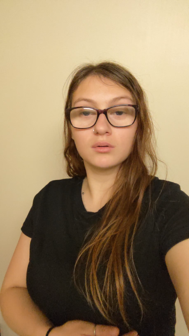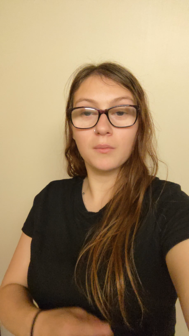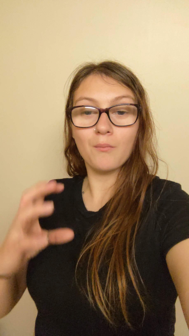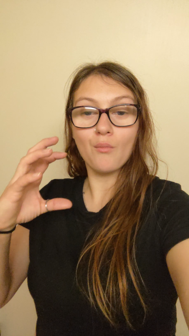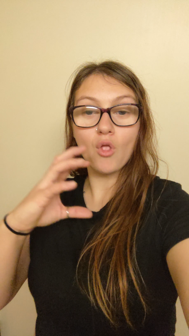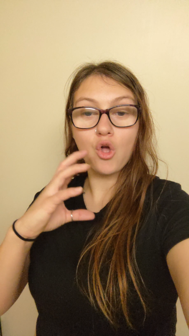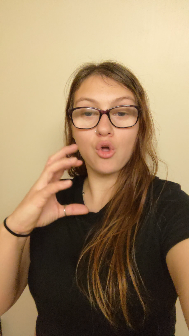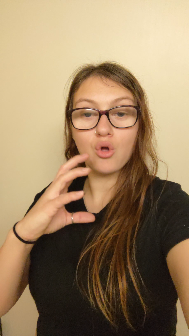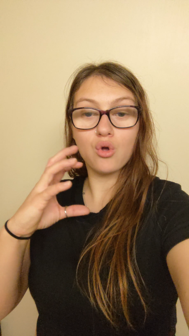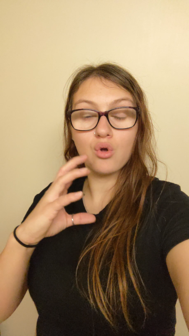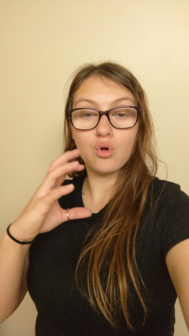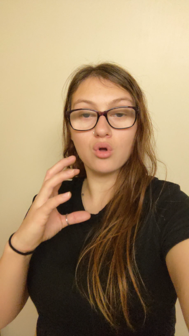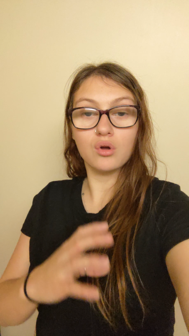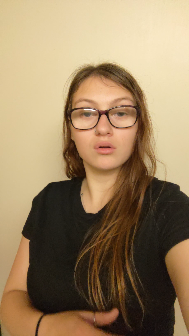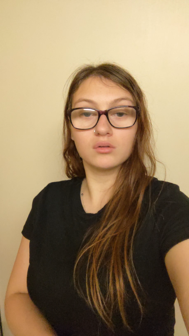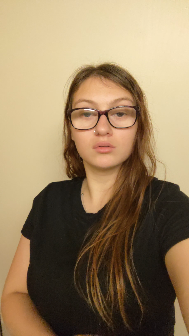ball